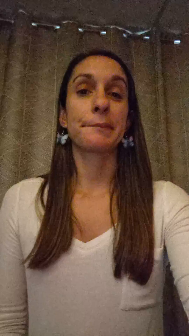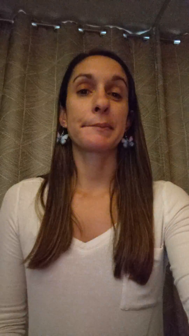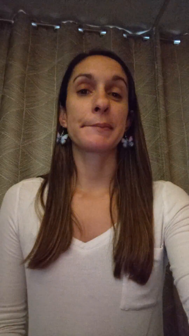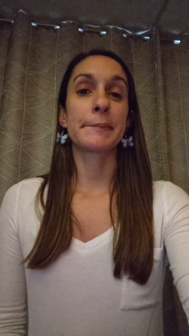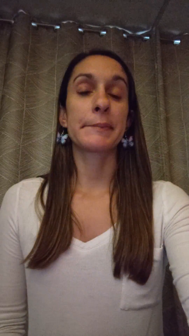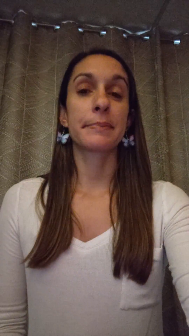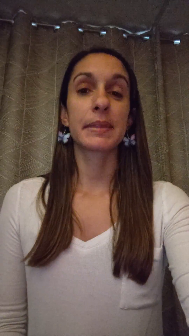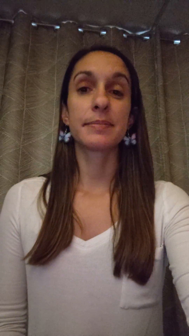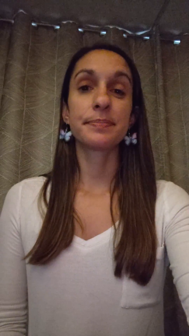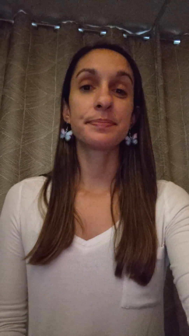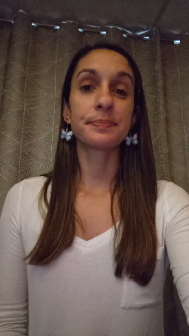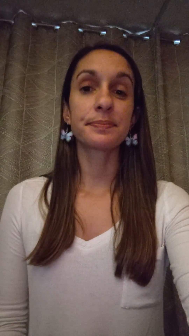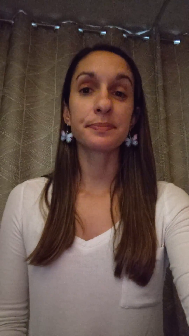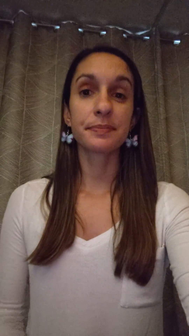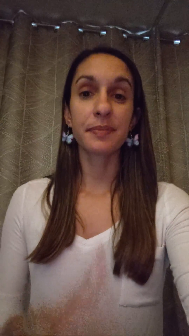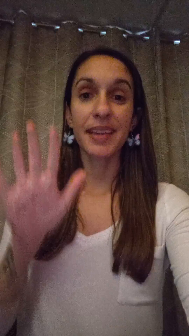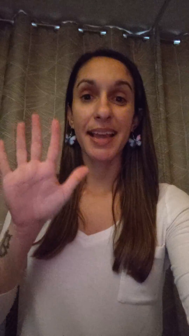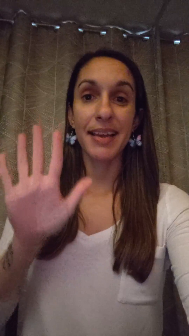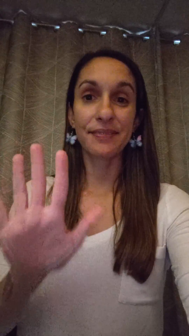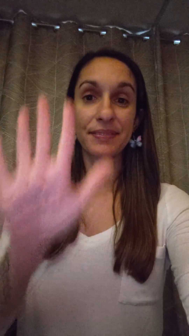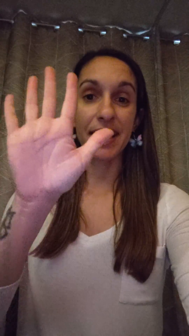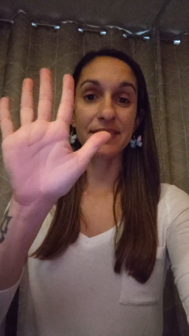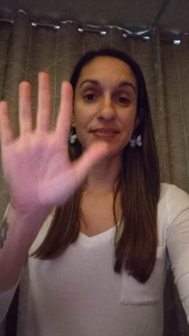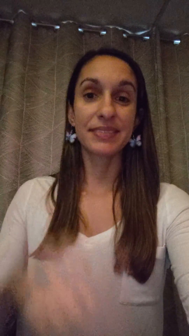give me five